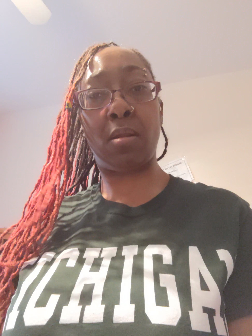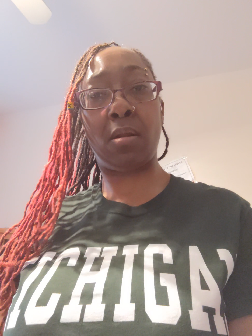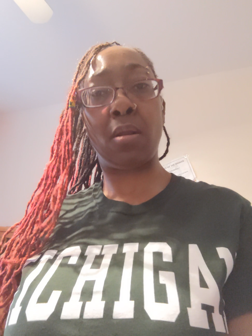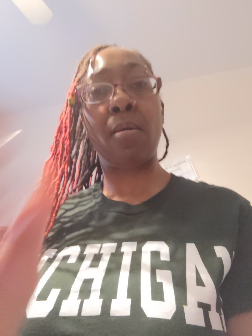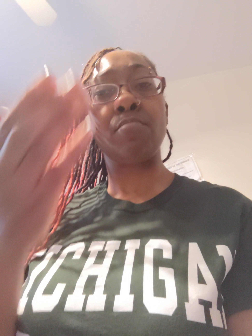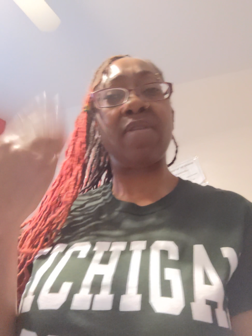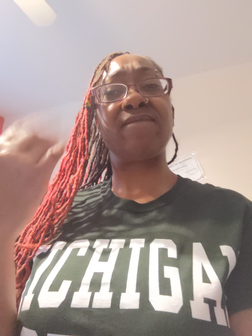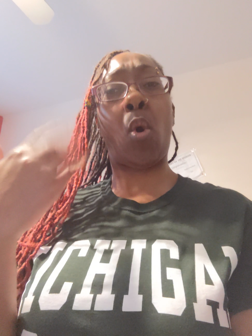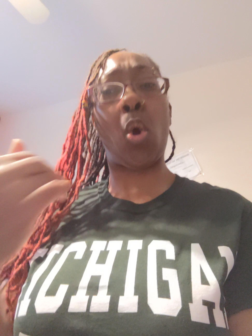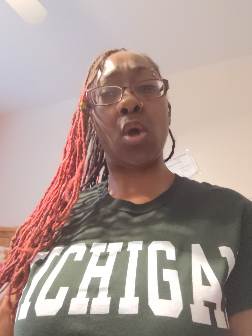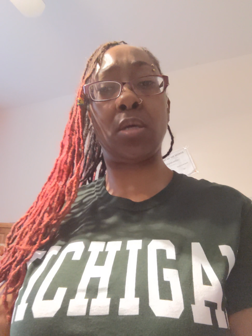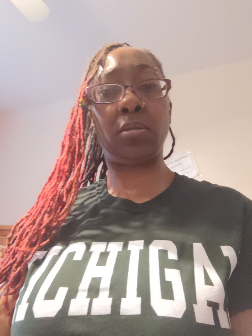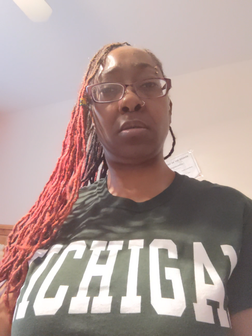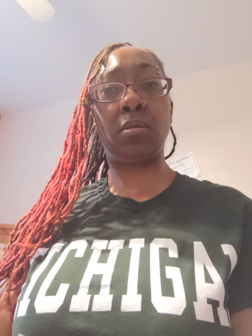before